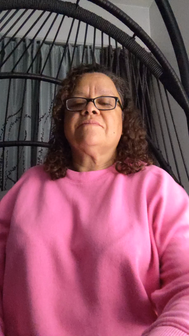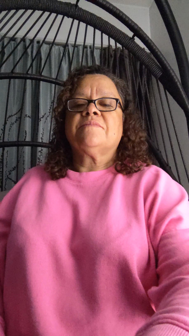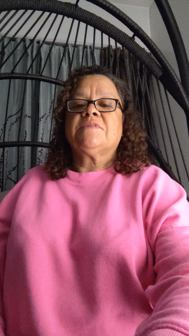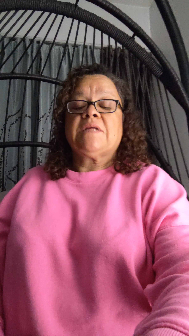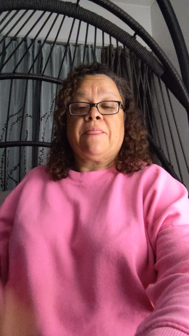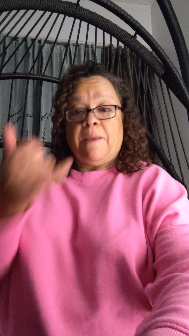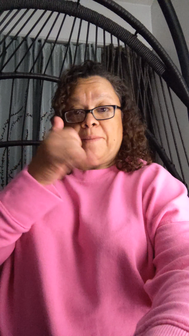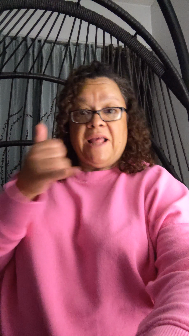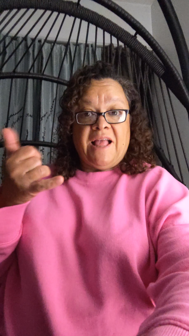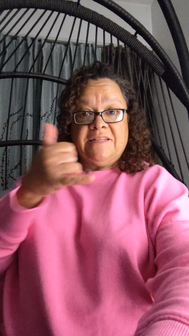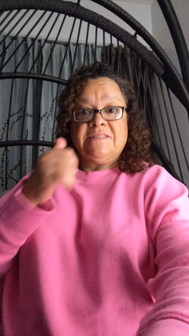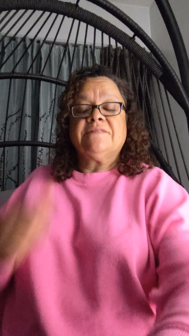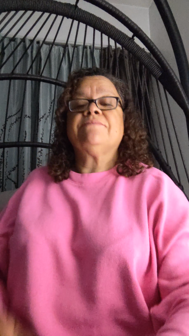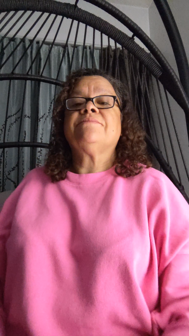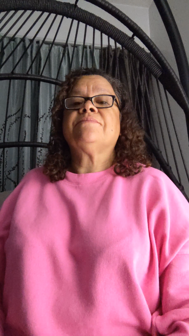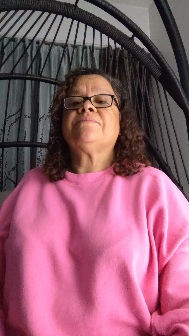play